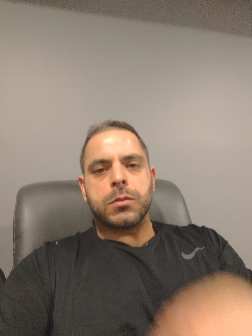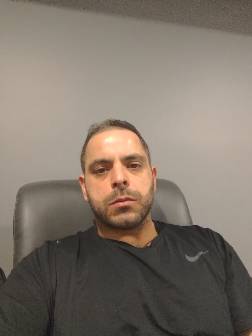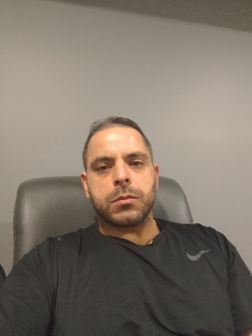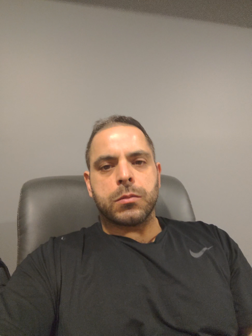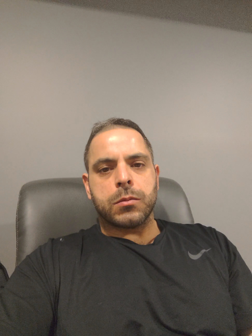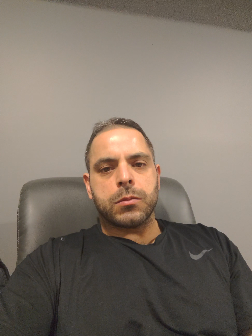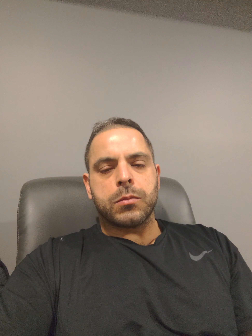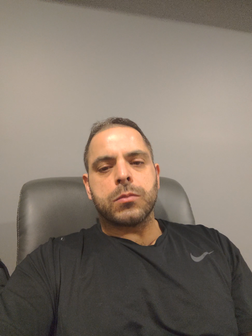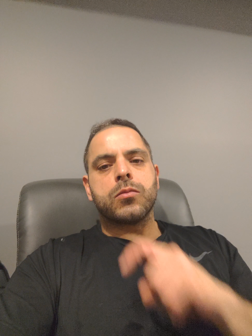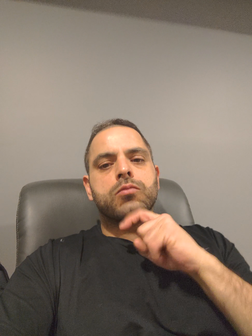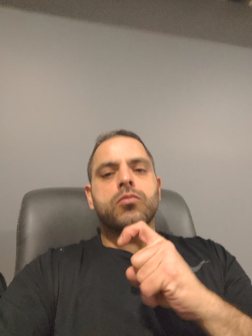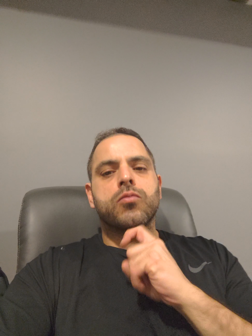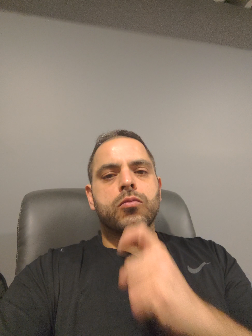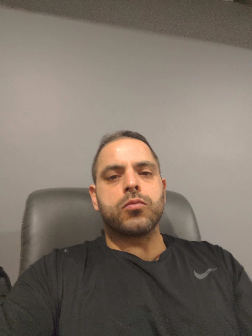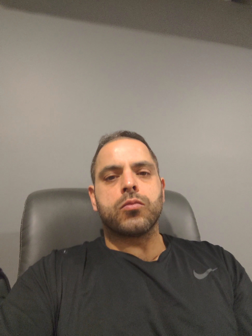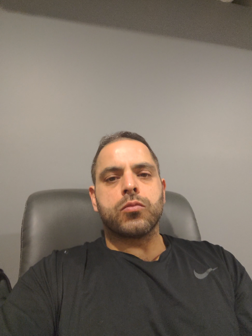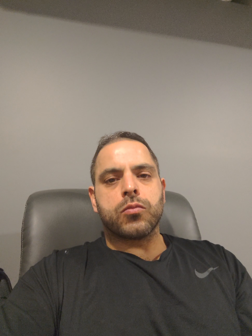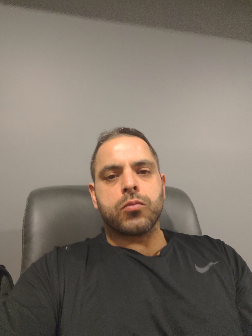garbage